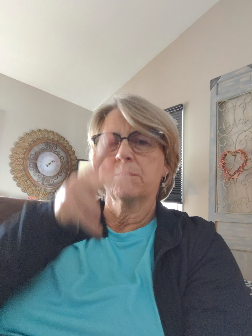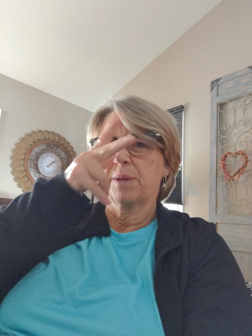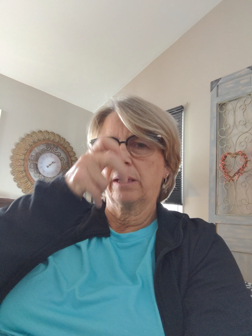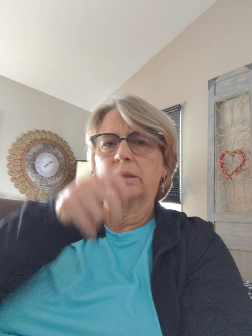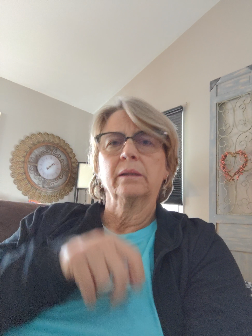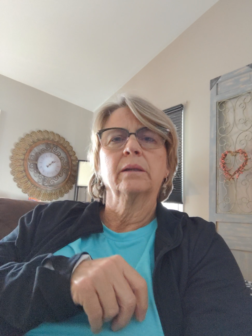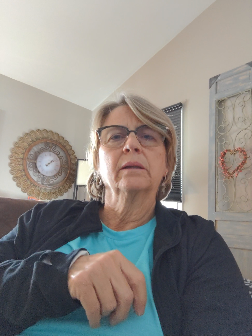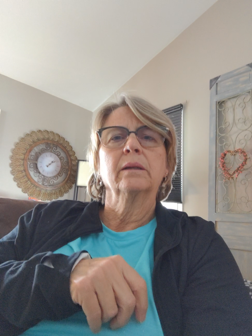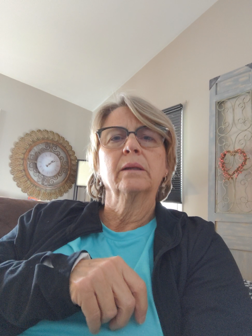bug